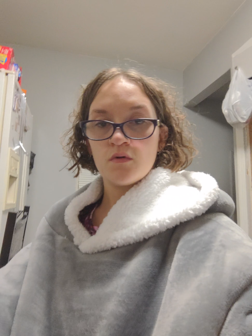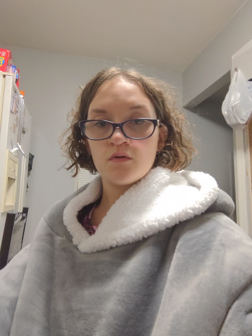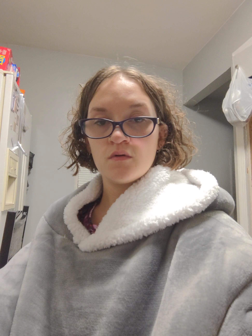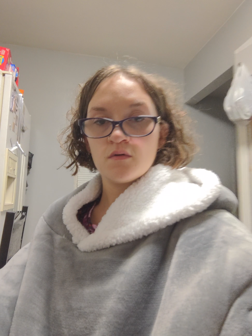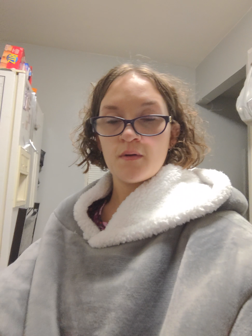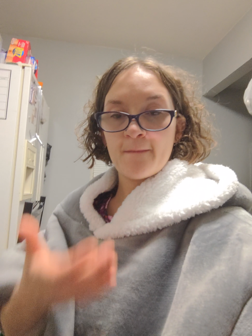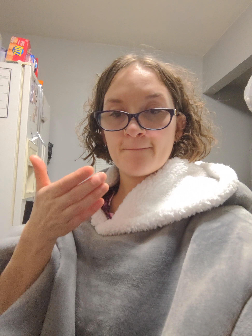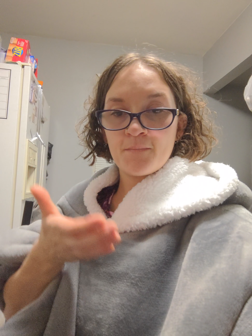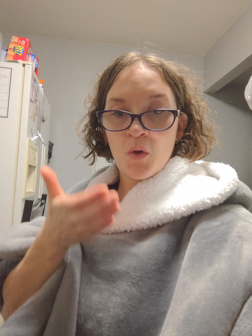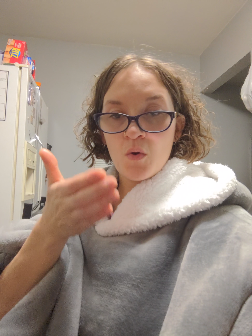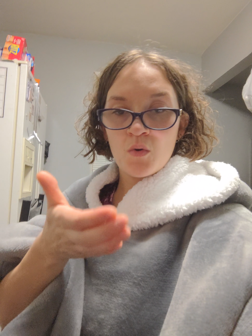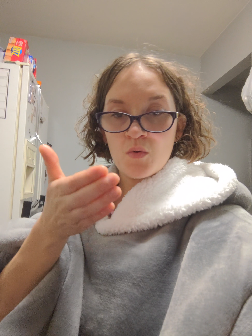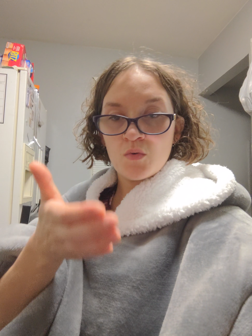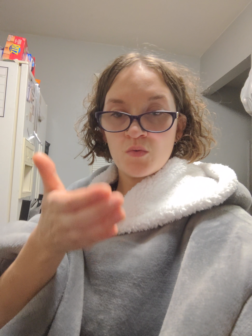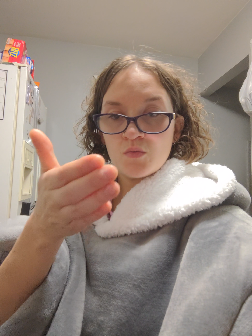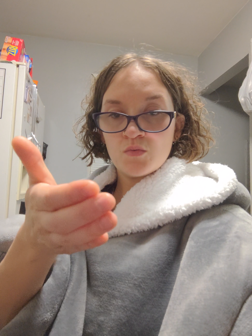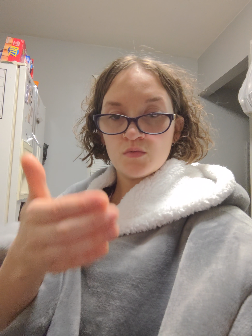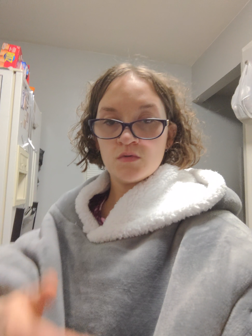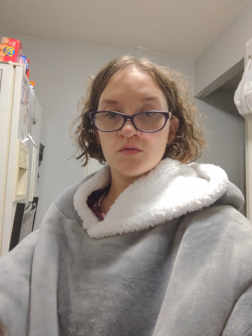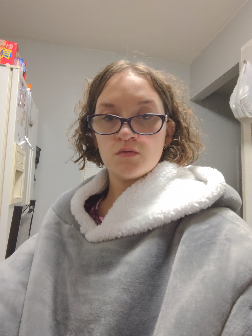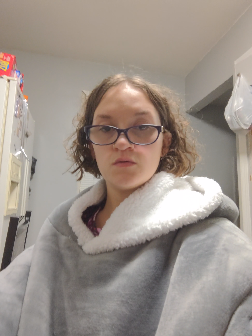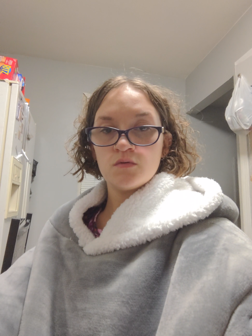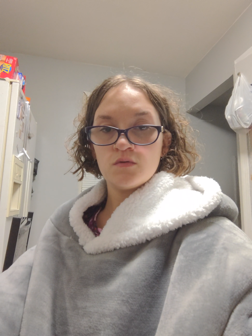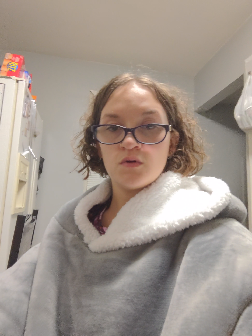boat